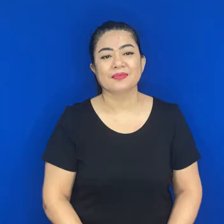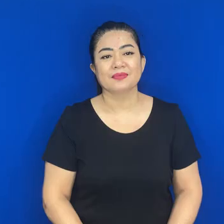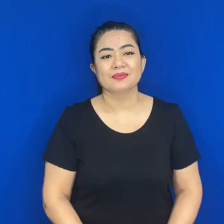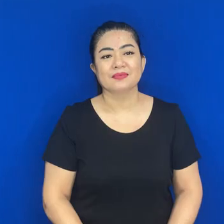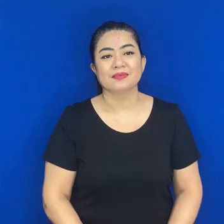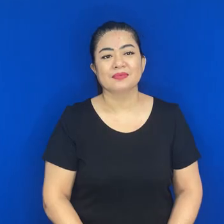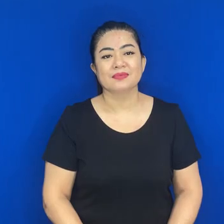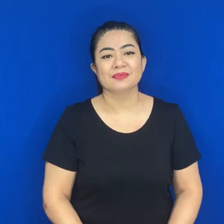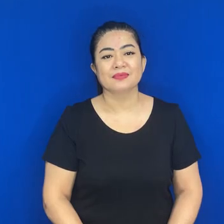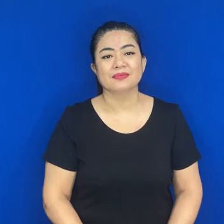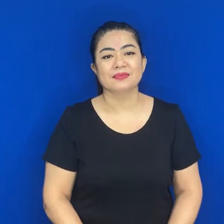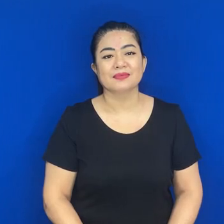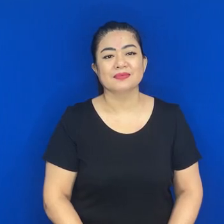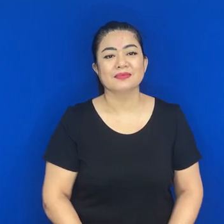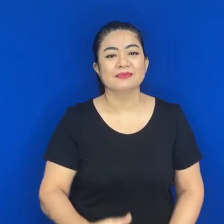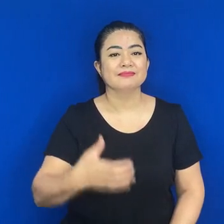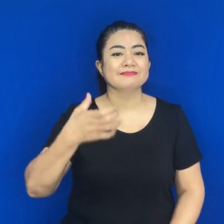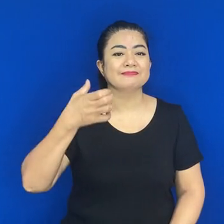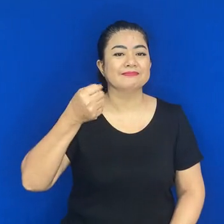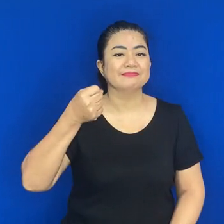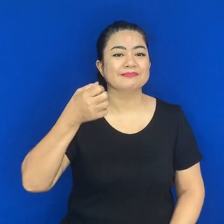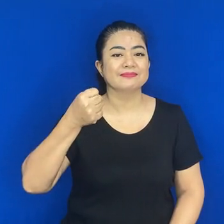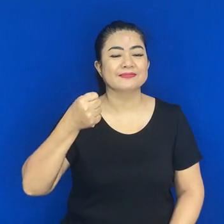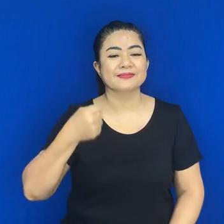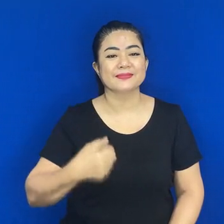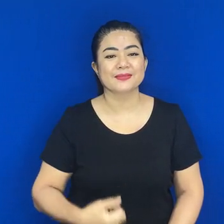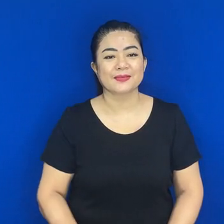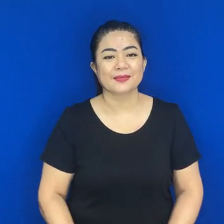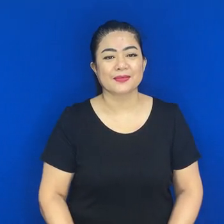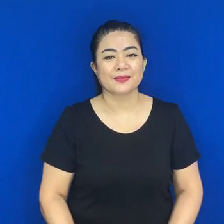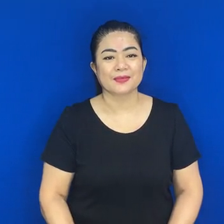milk